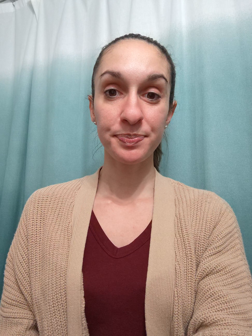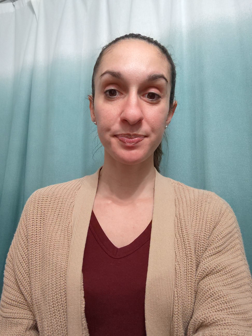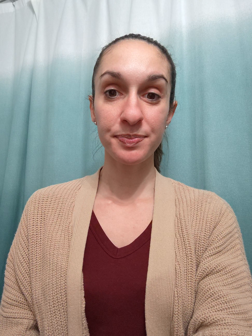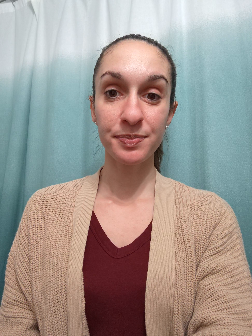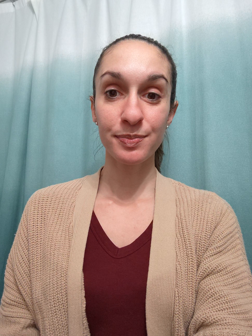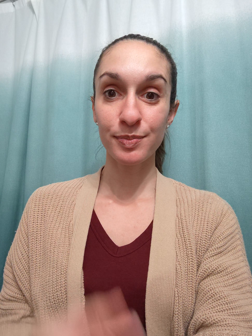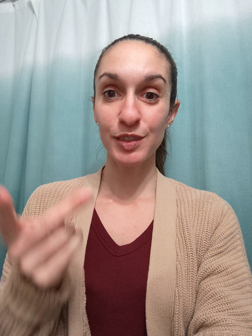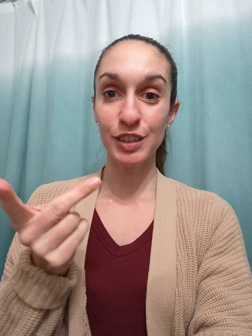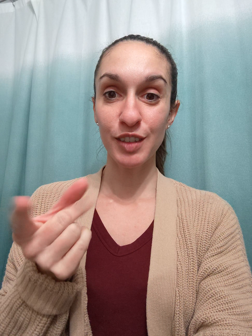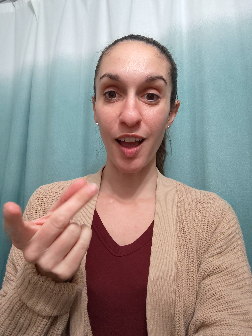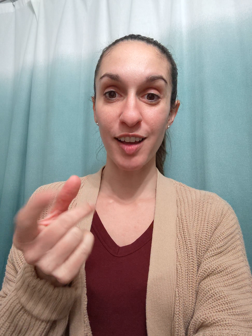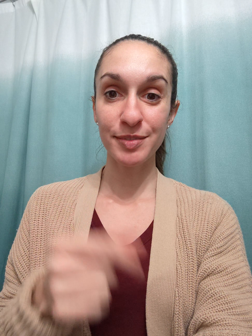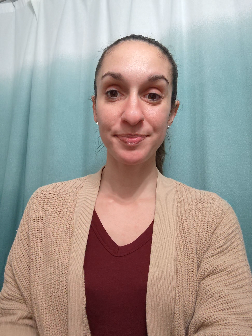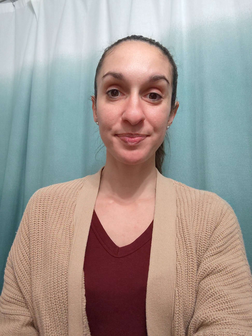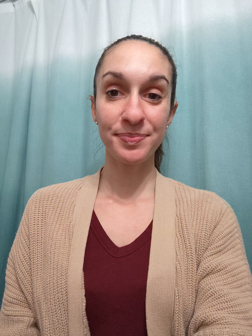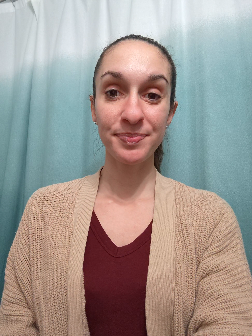dog